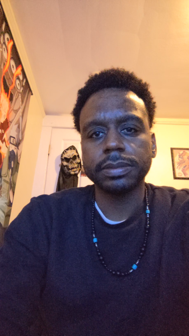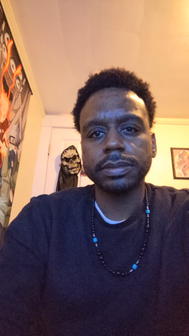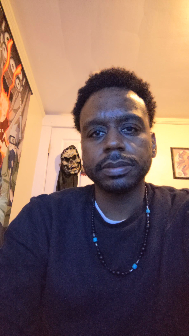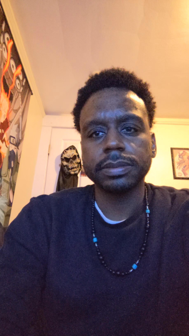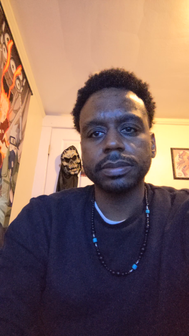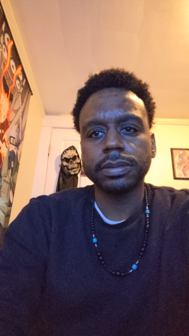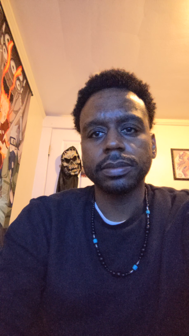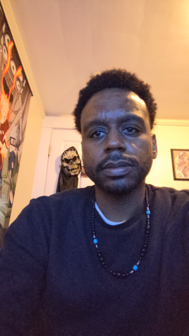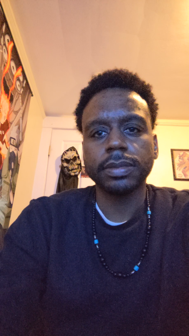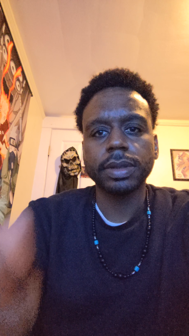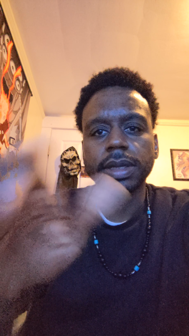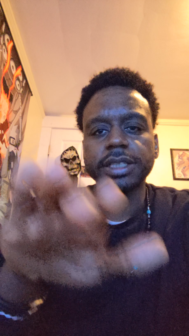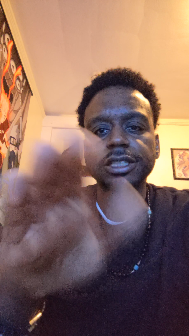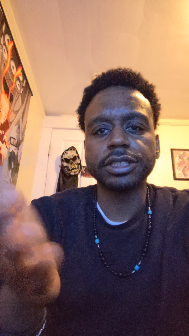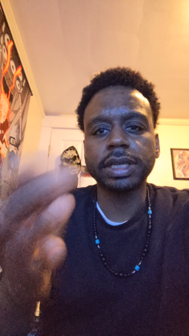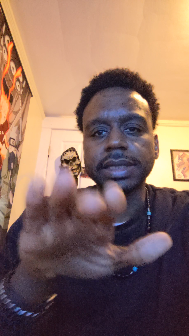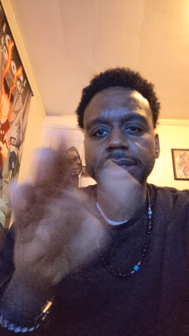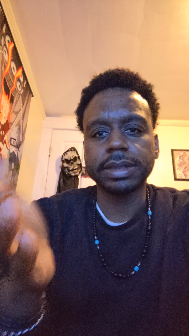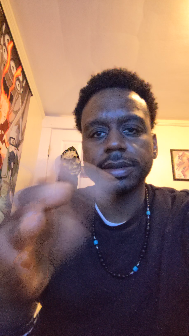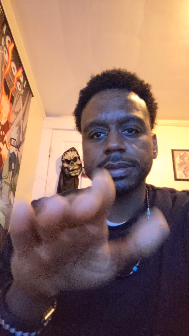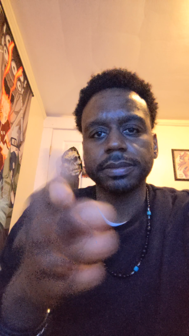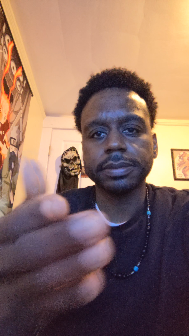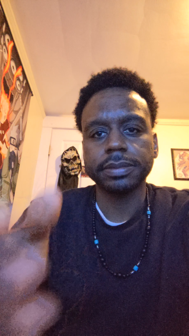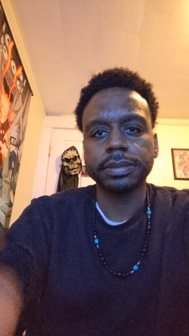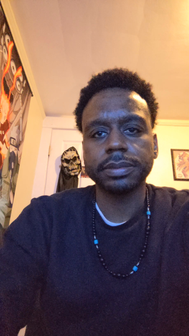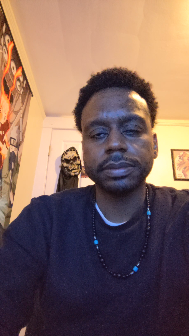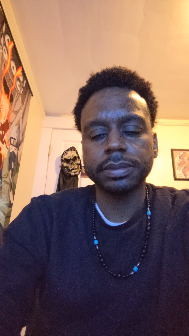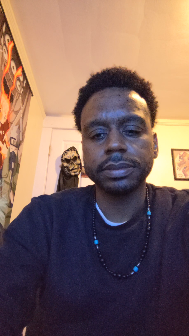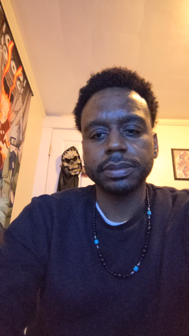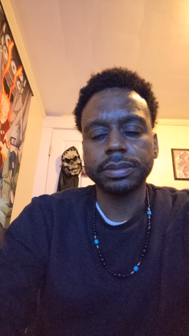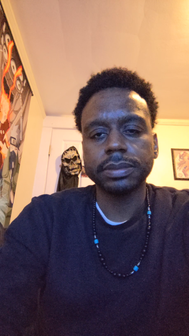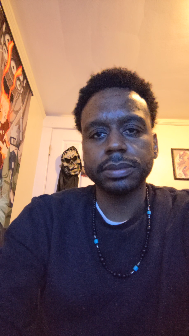kitchen